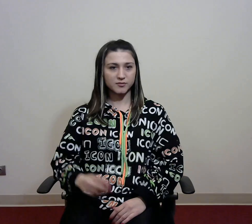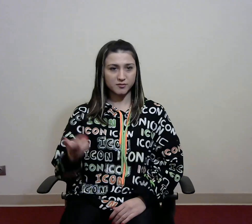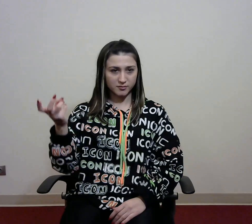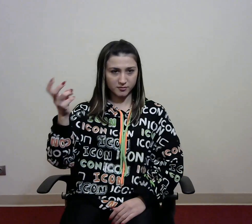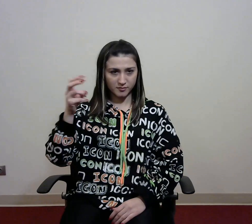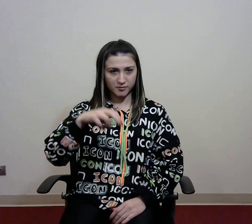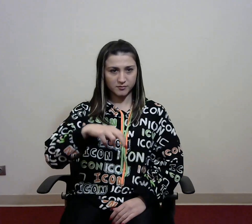gəlmək